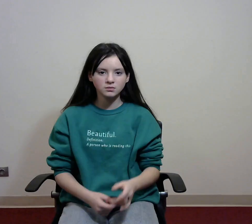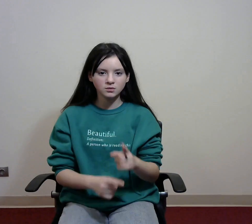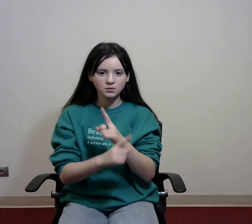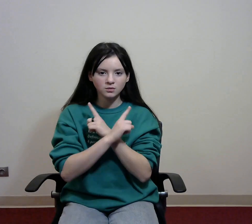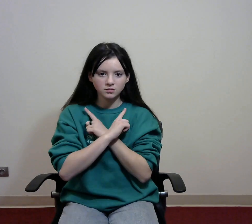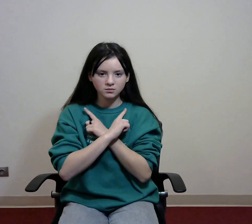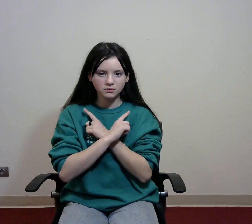ölən